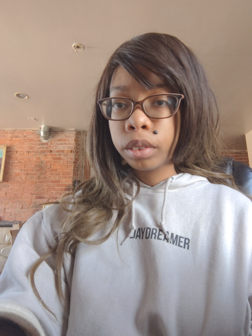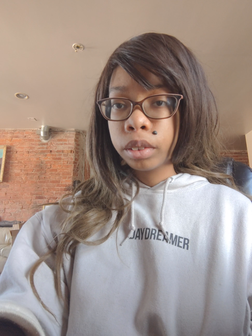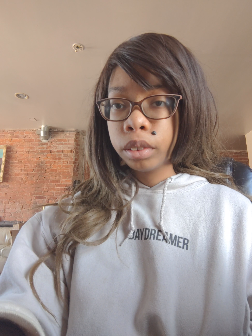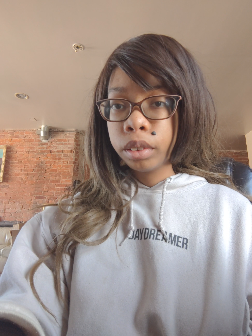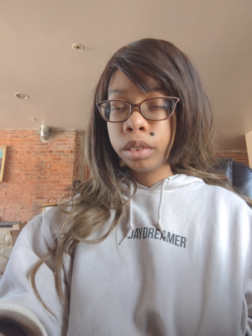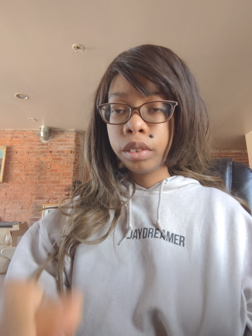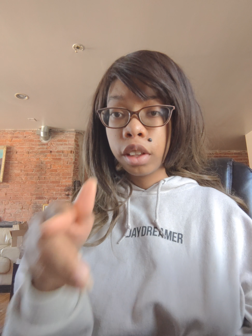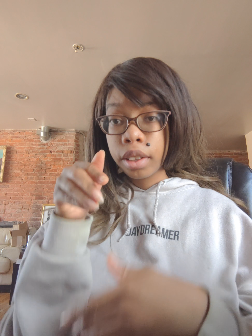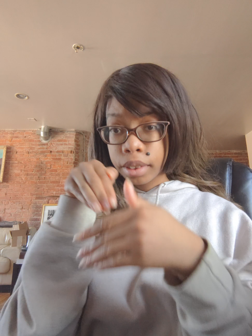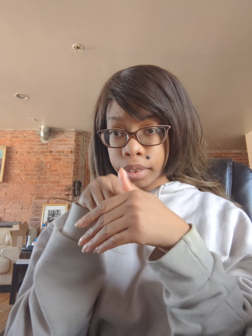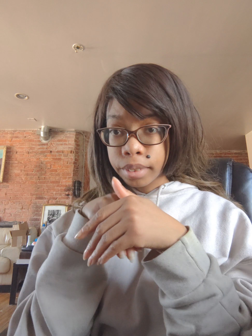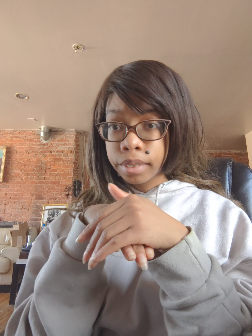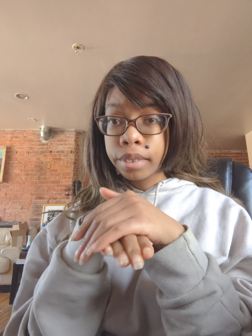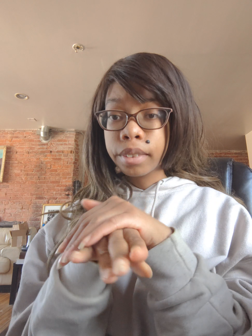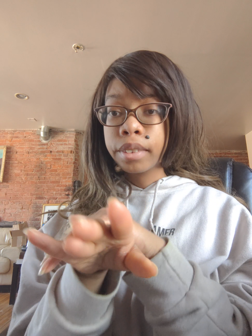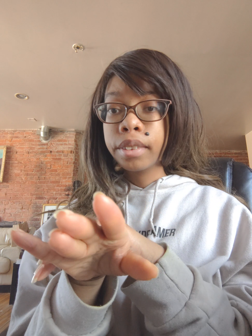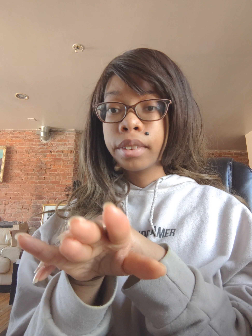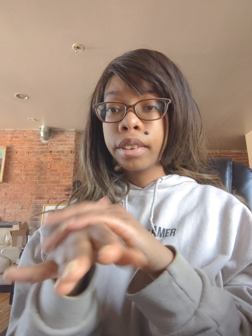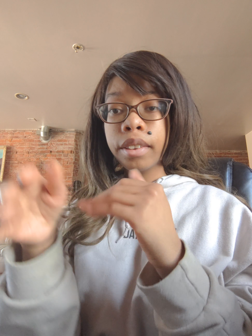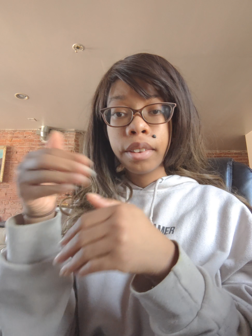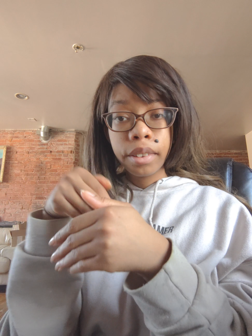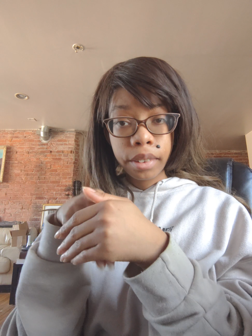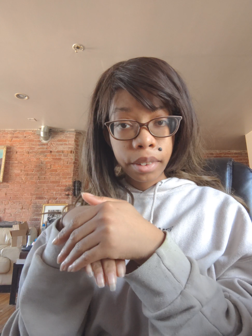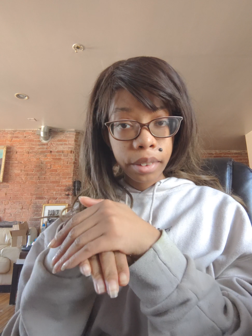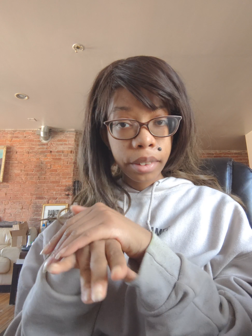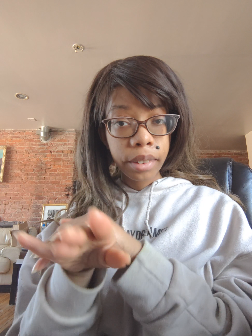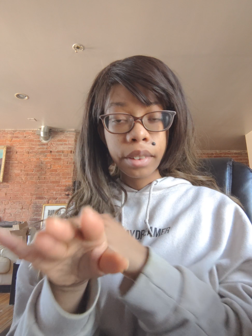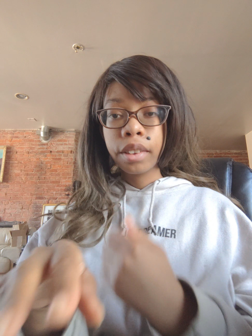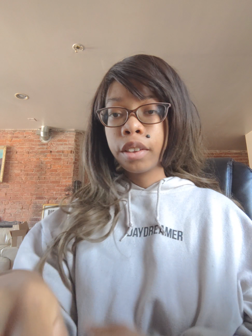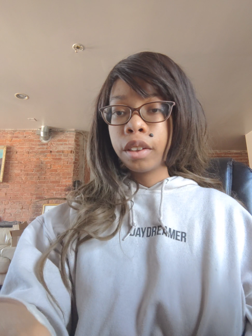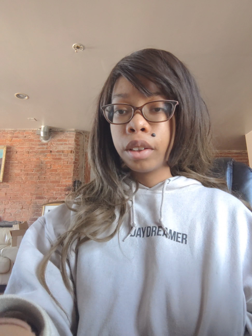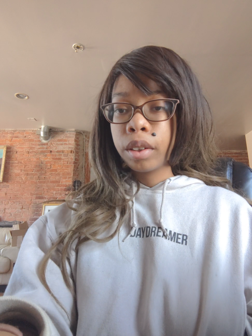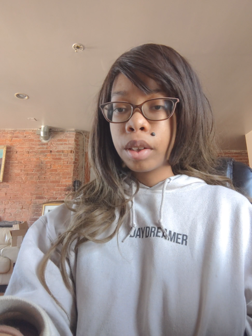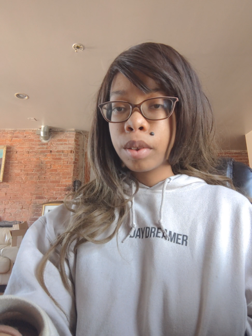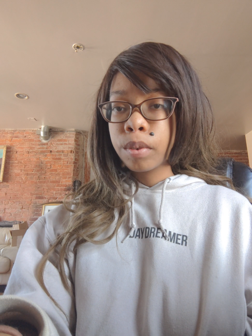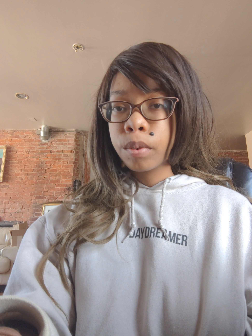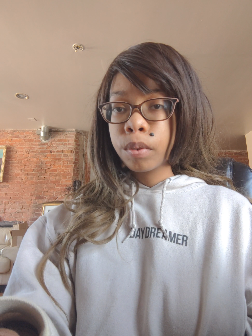into